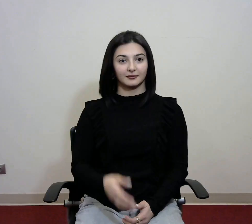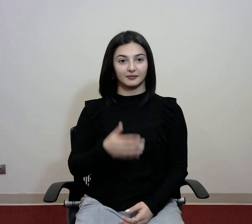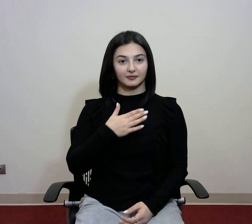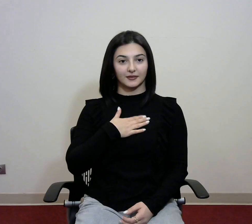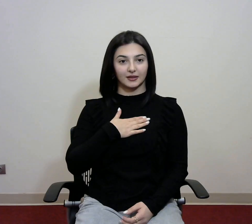mən